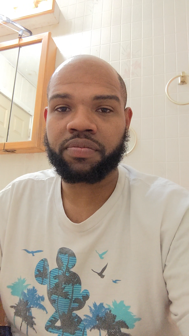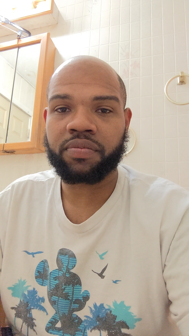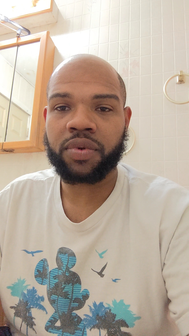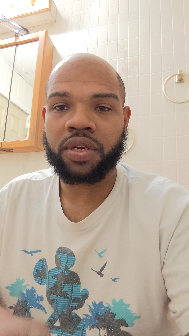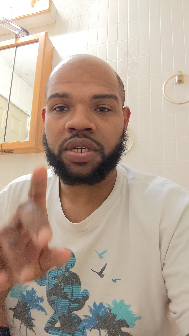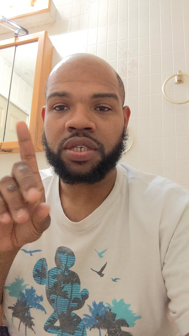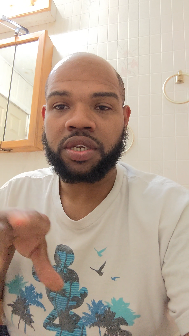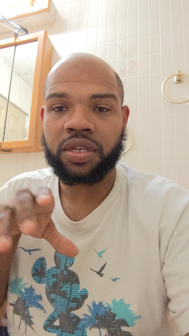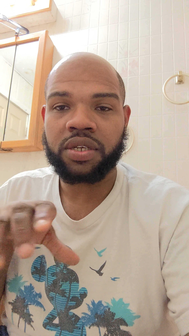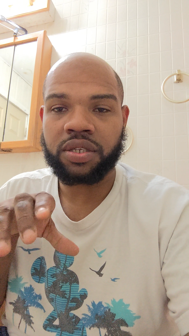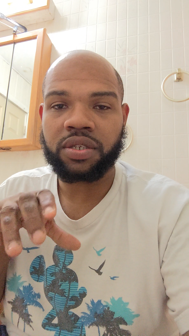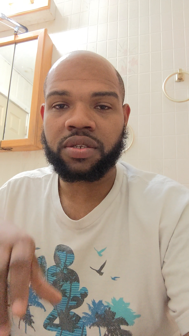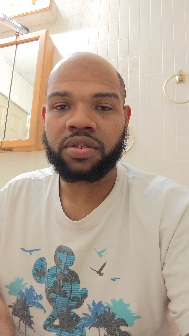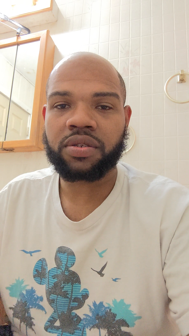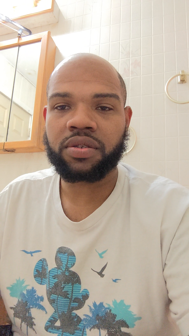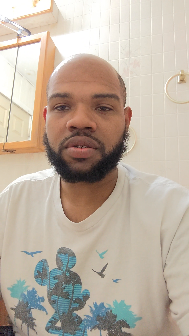does